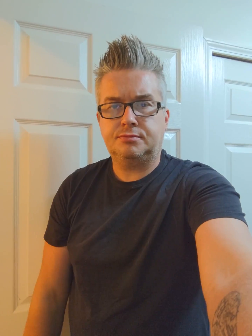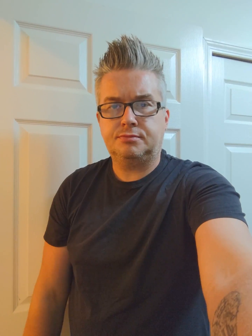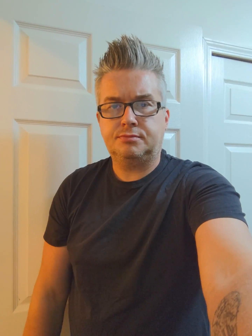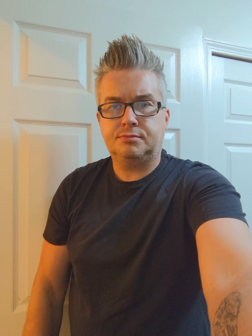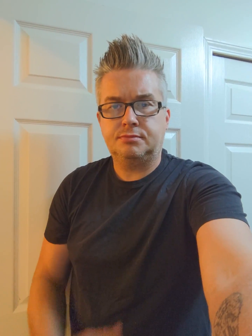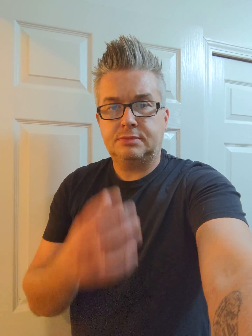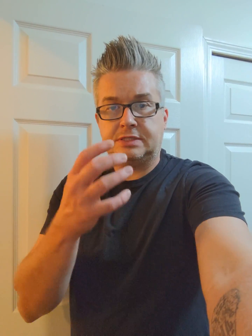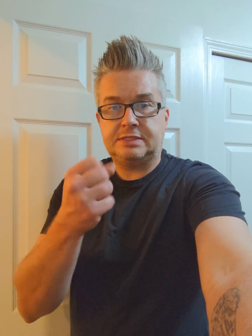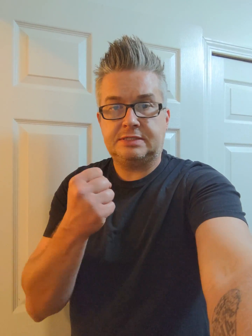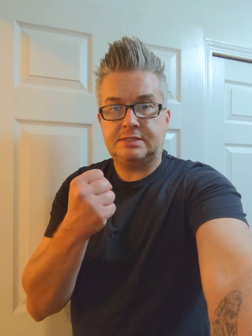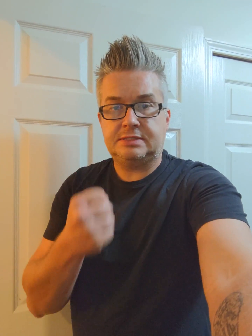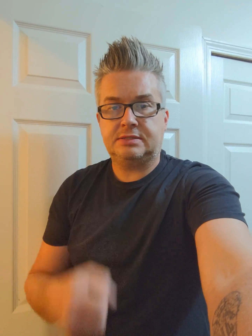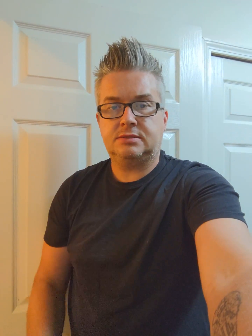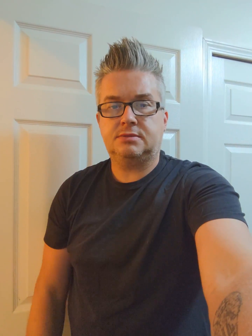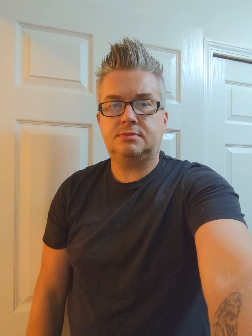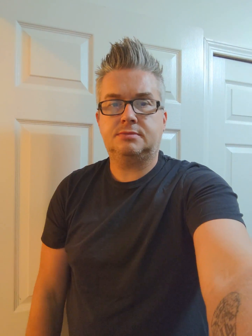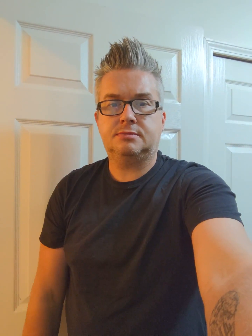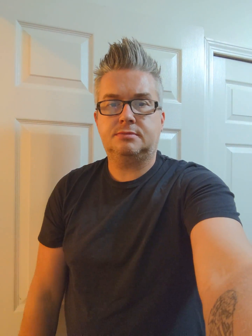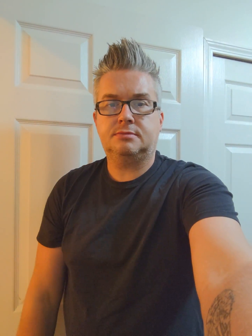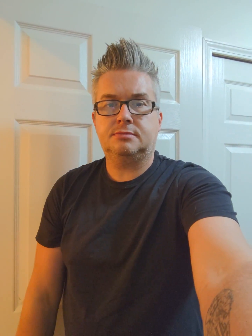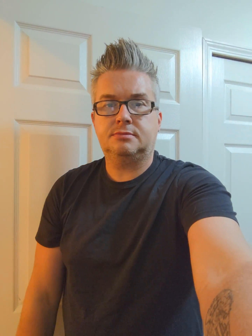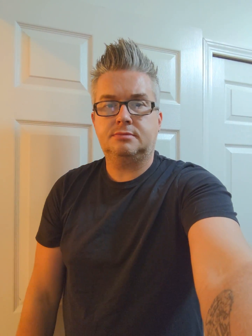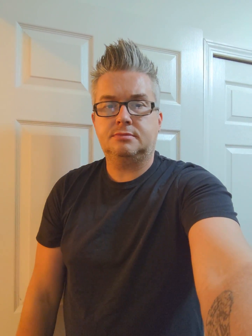get